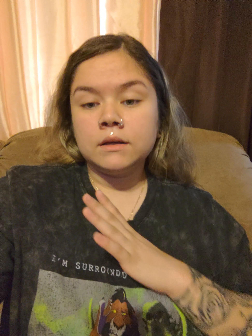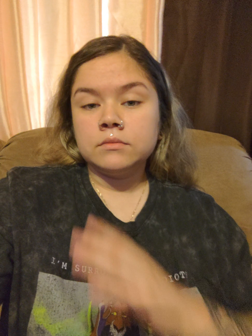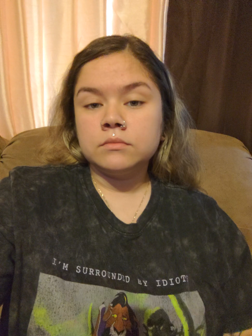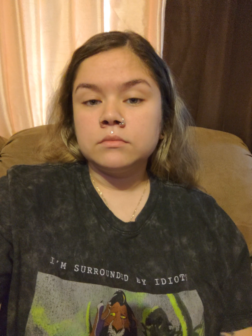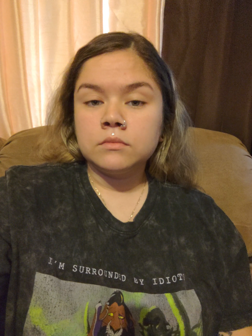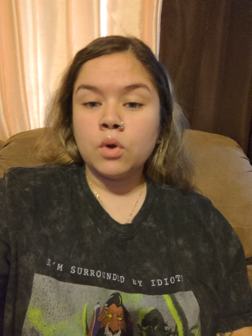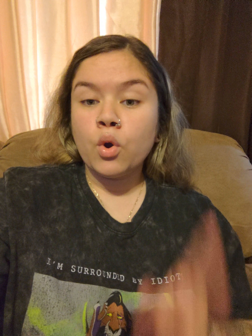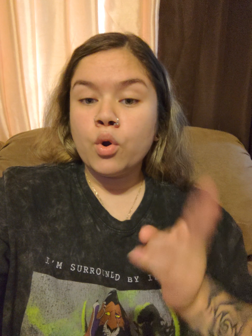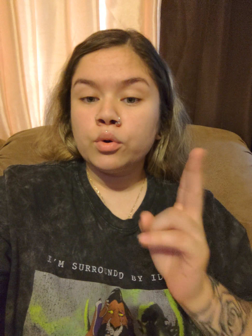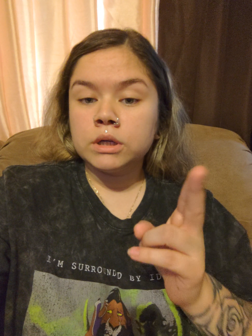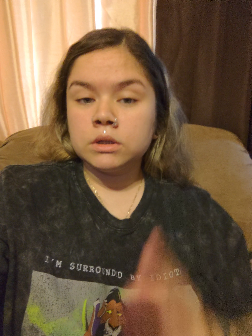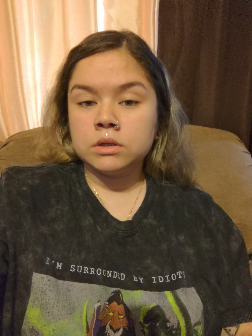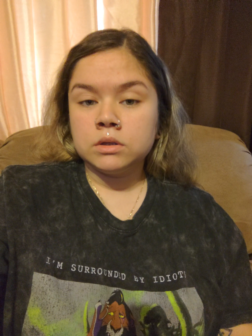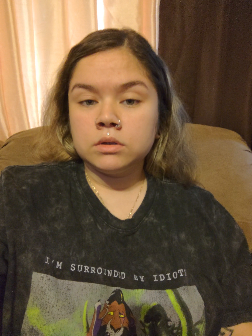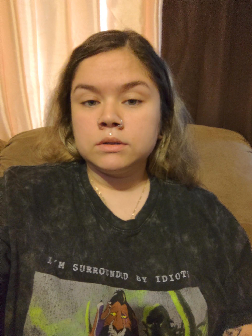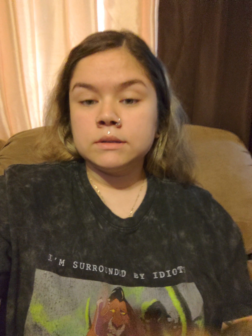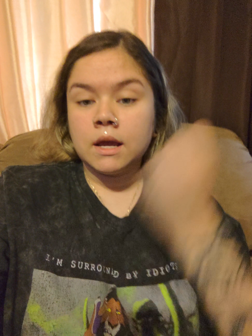hurry